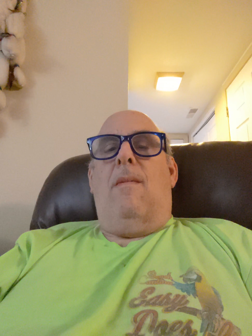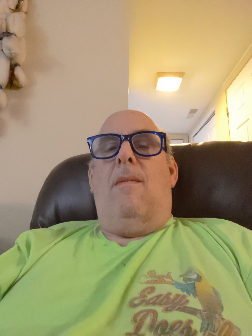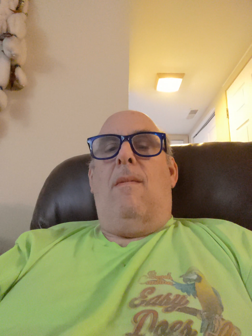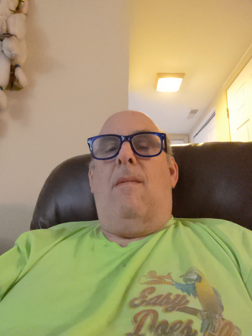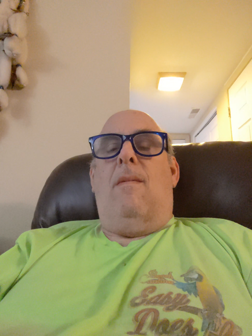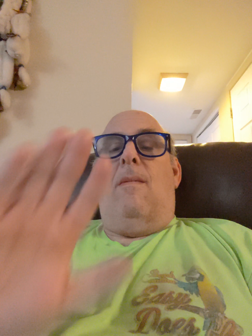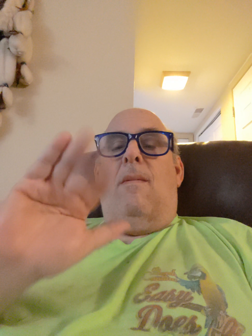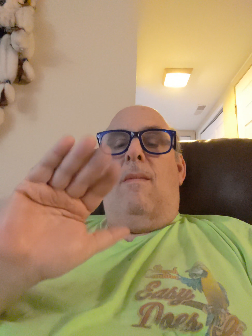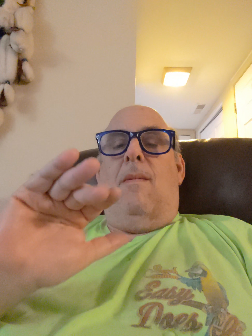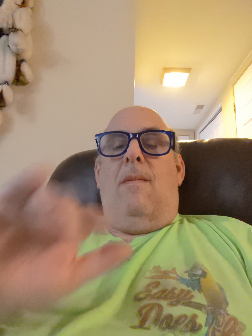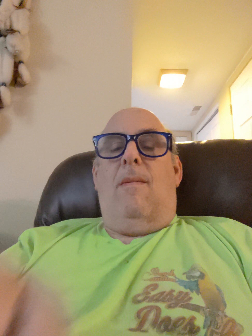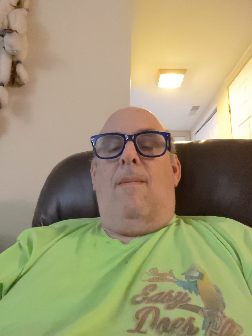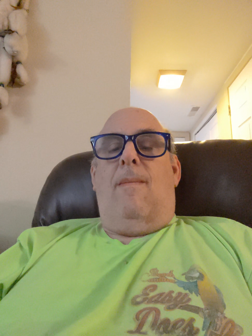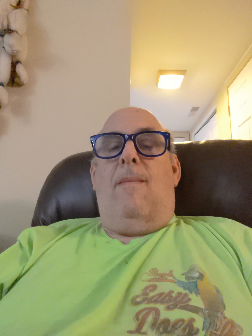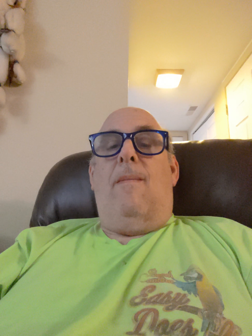bye